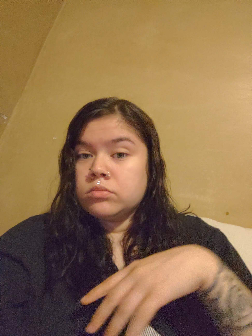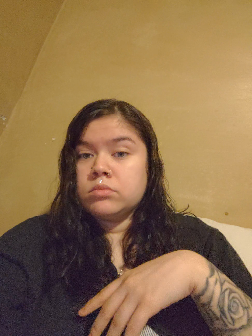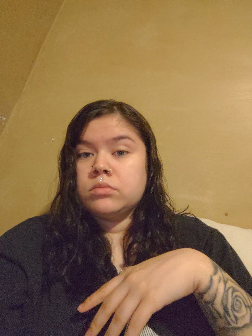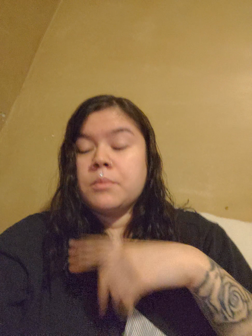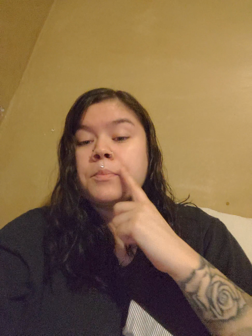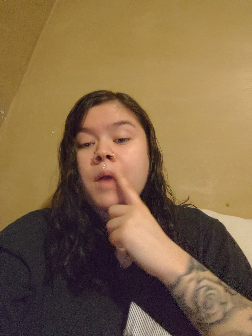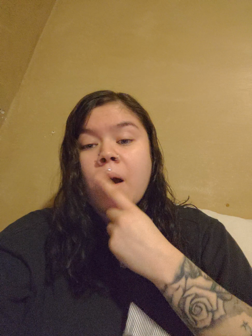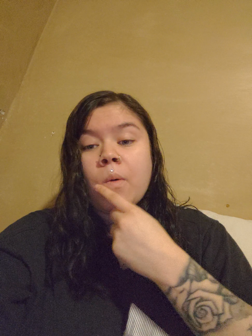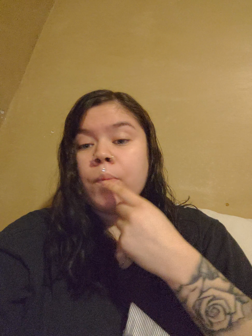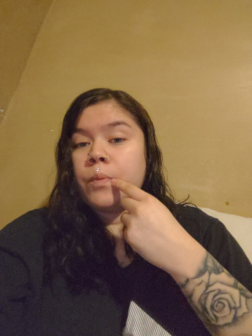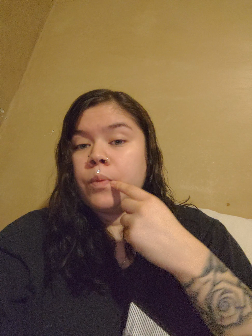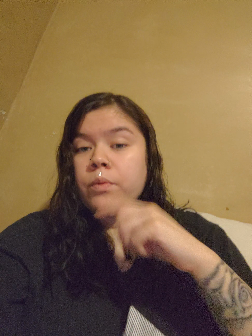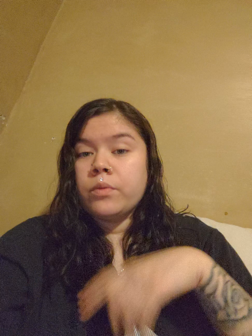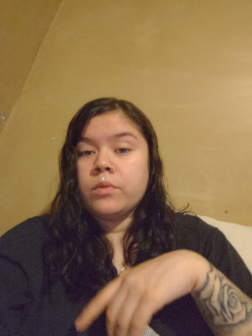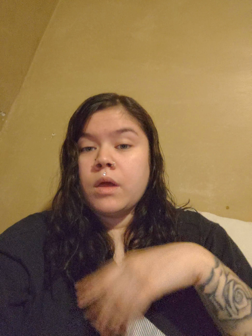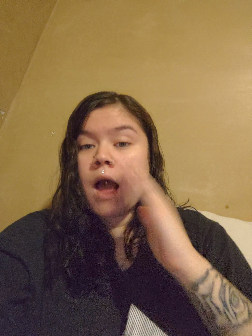mouth